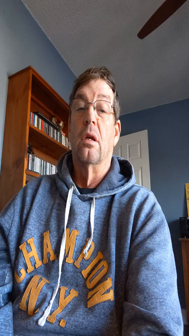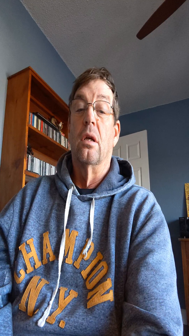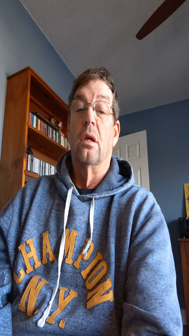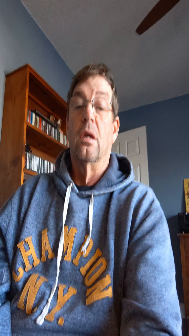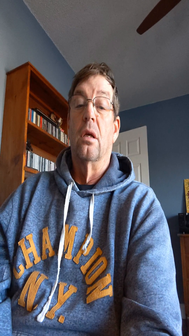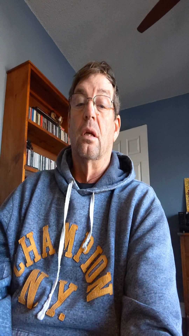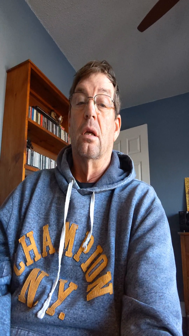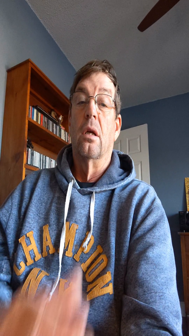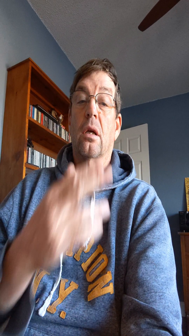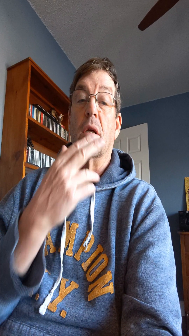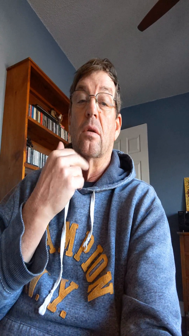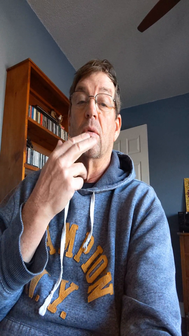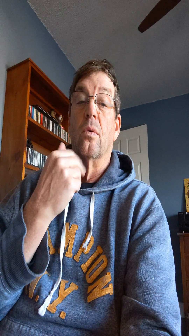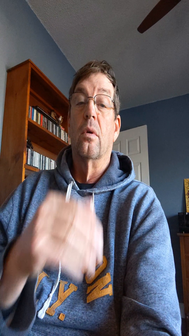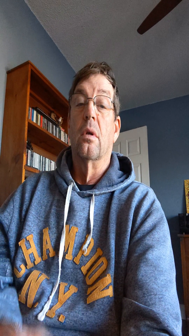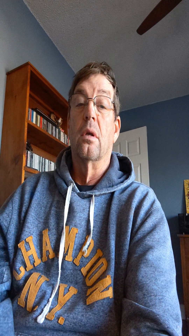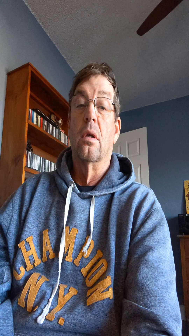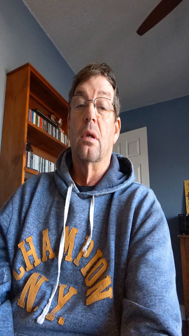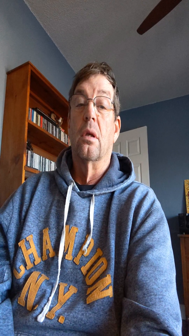cute